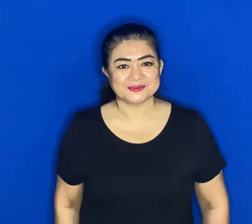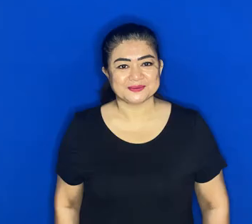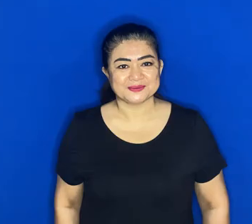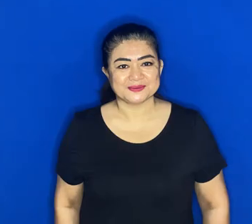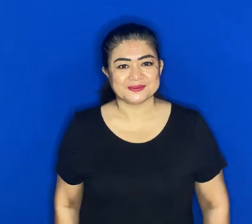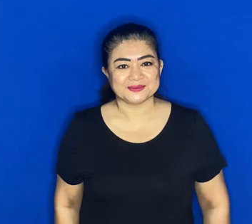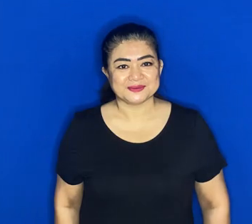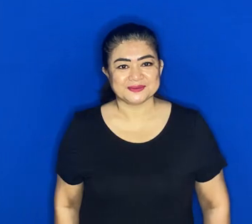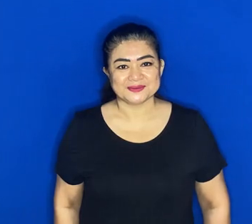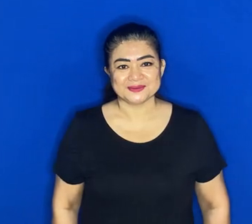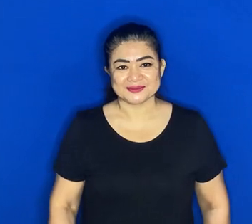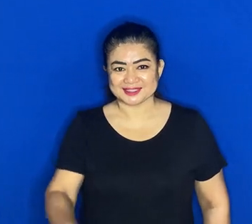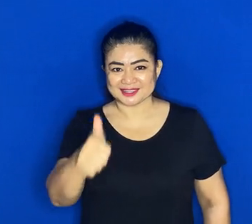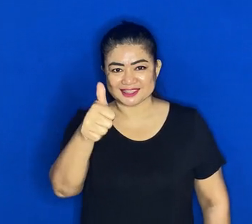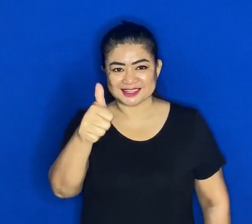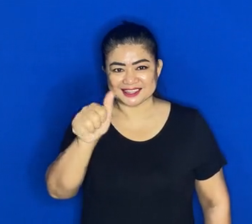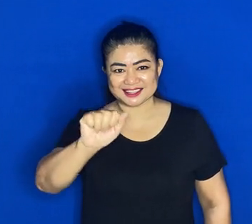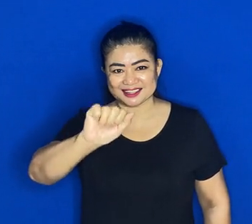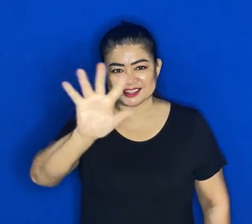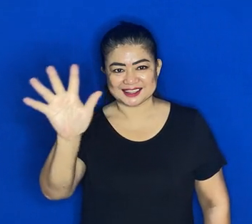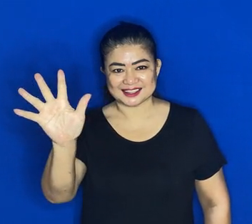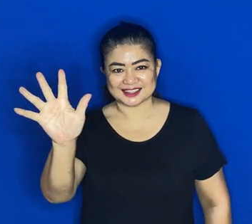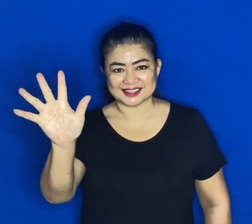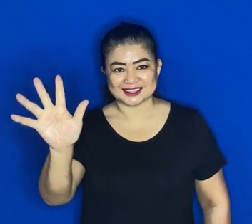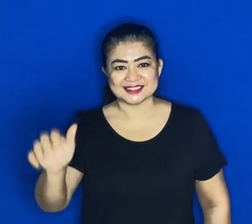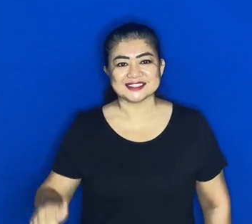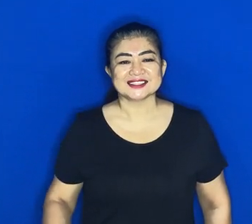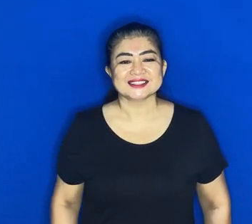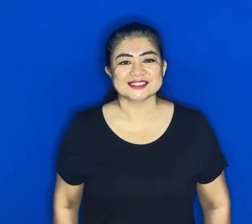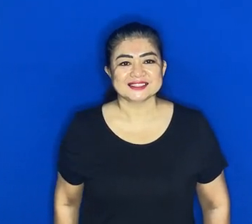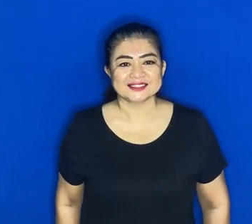good morning